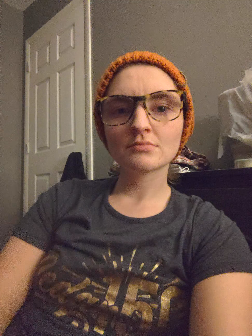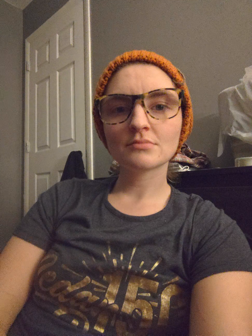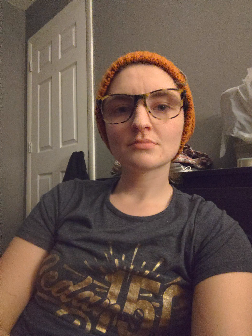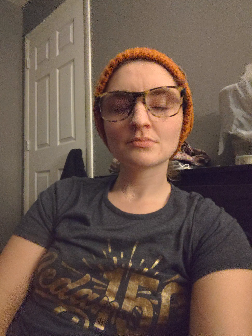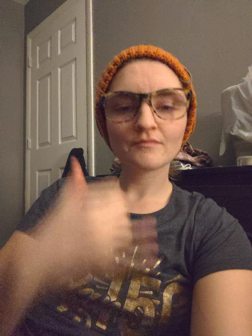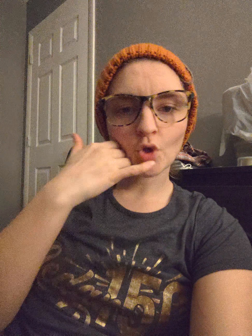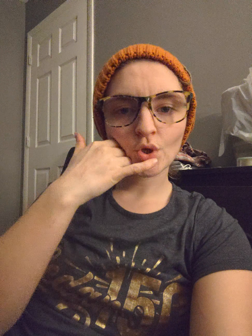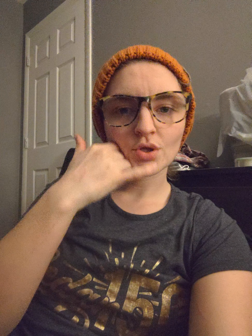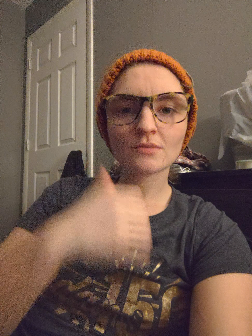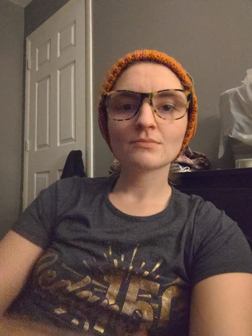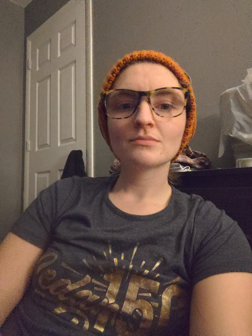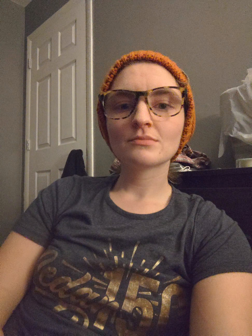call on the phone